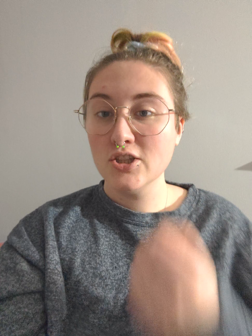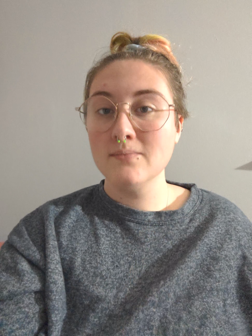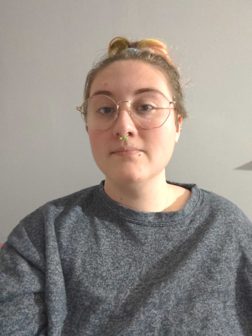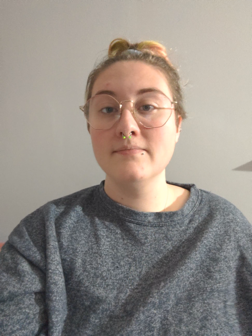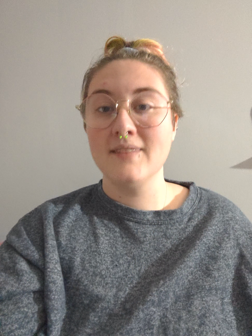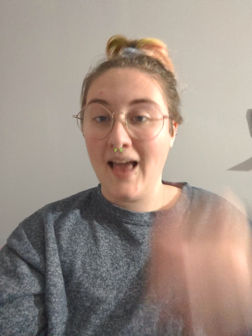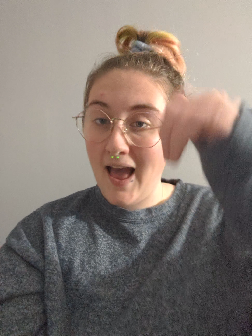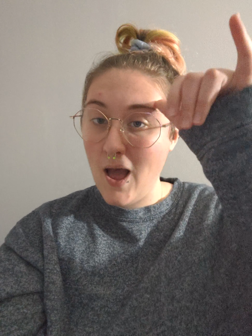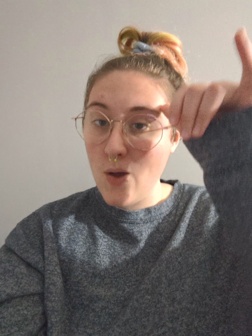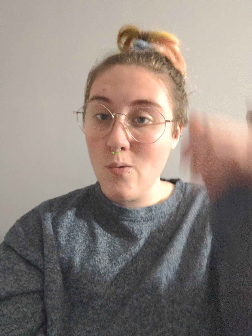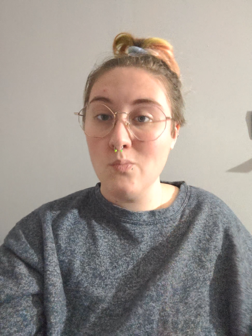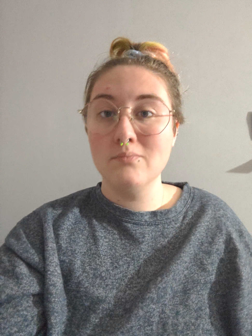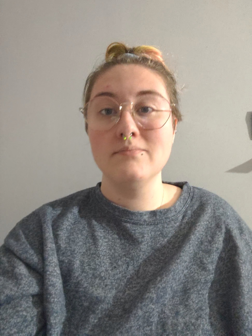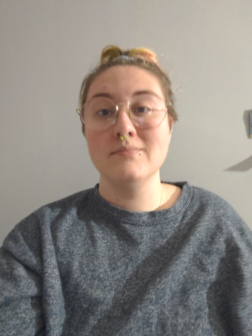cow